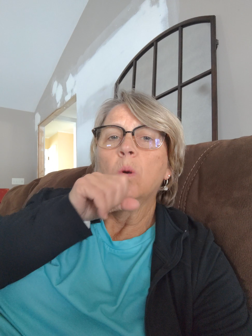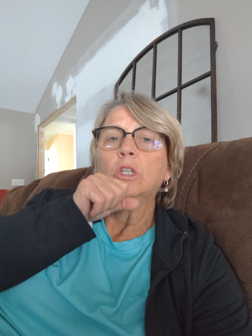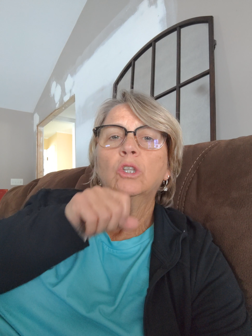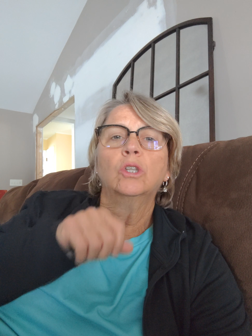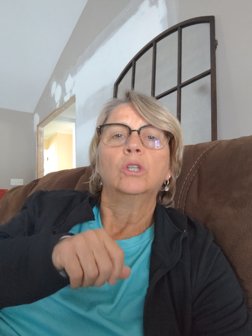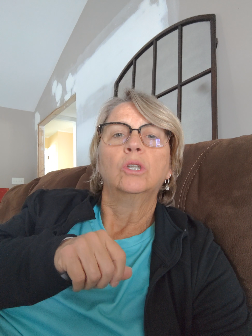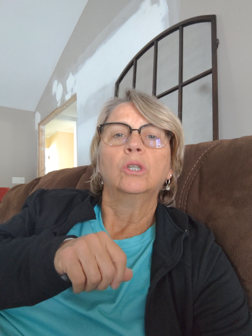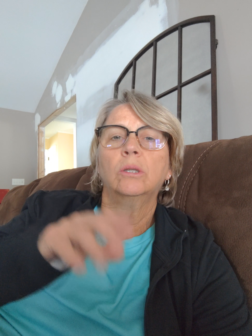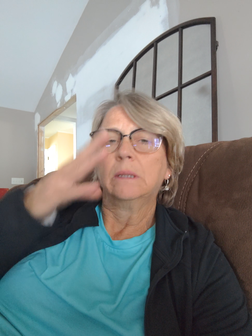orange